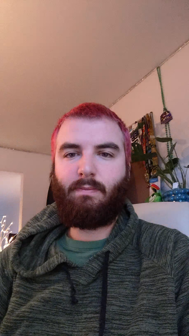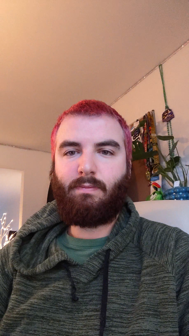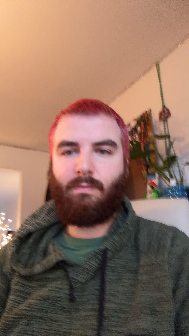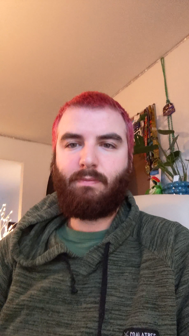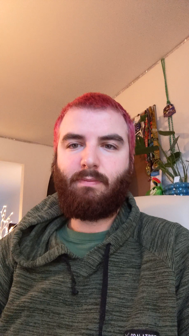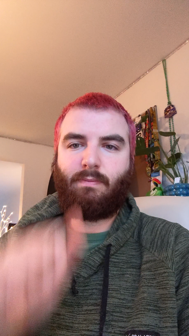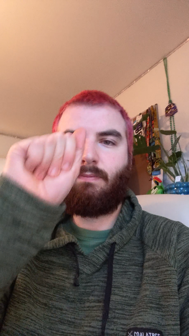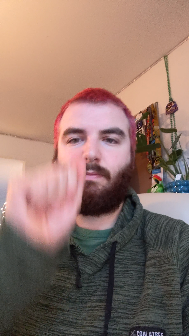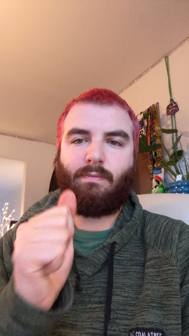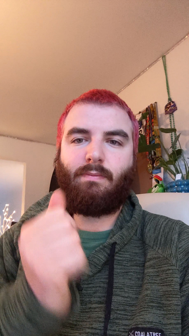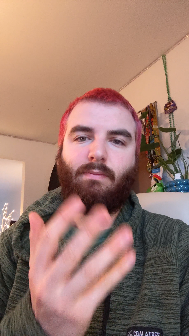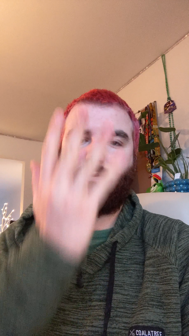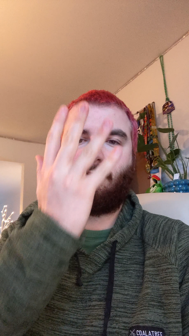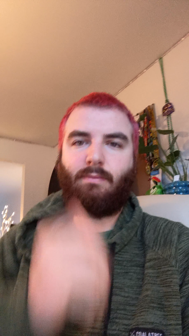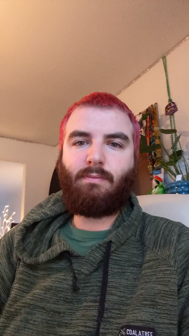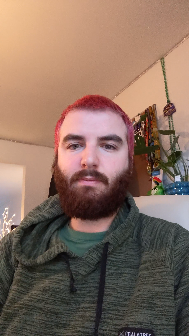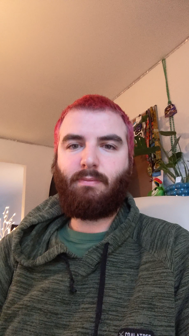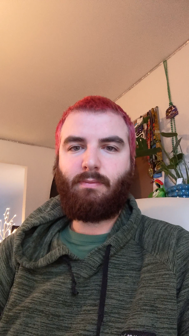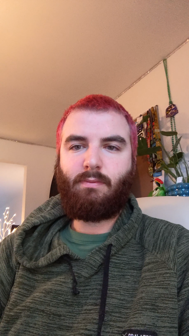gloves